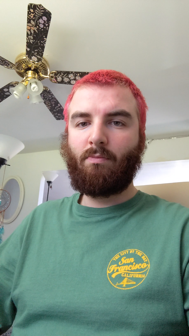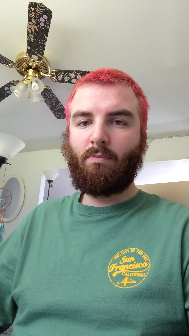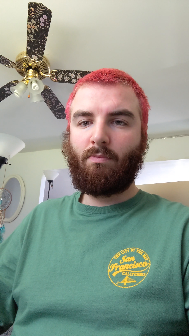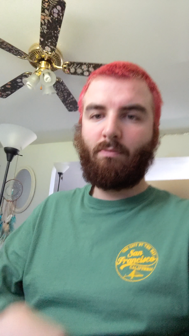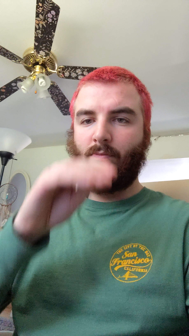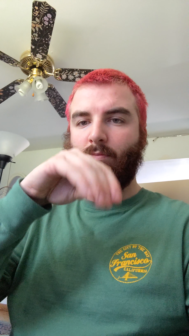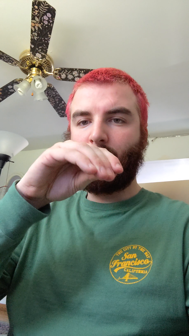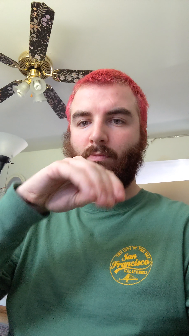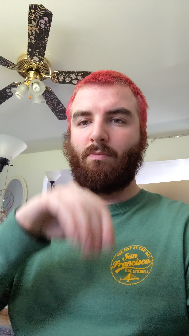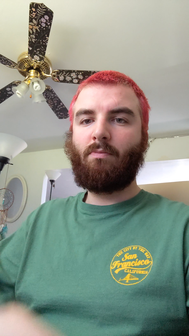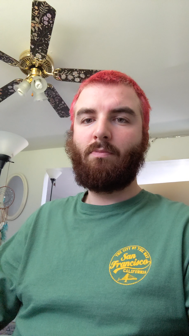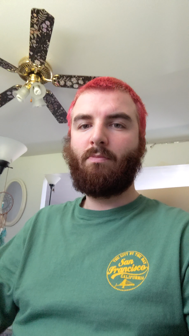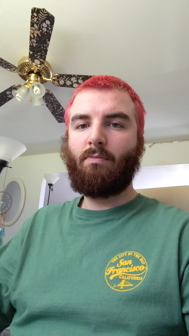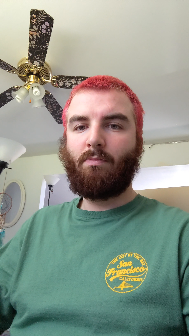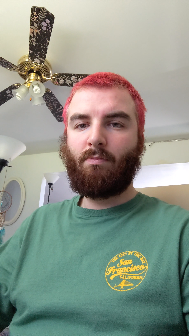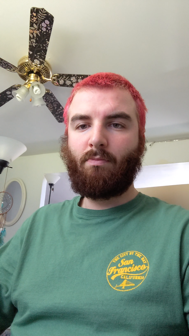inside